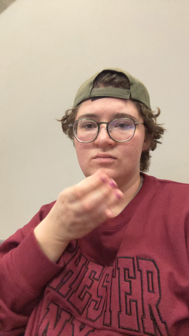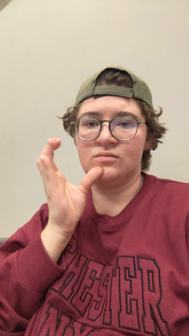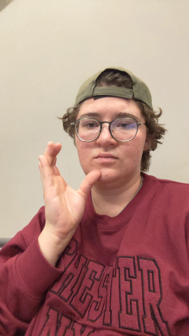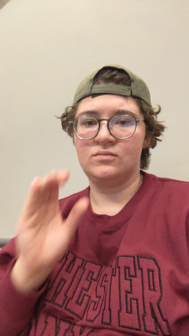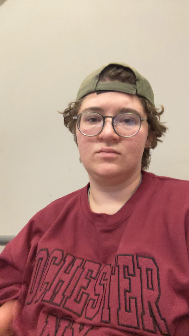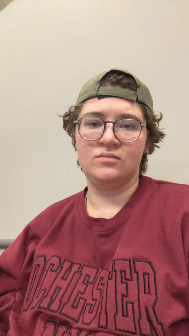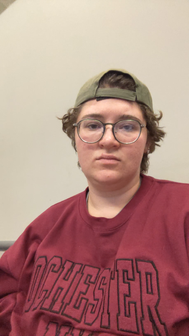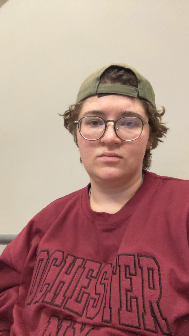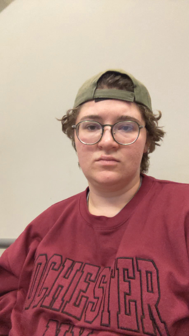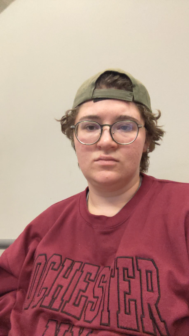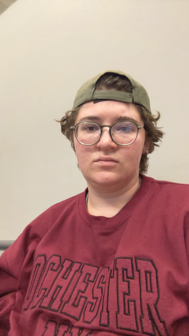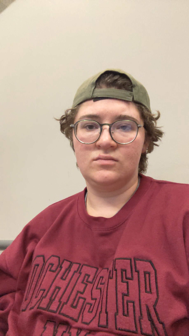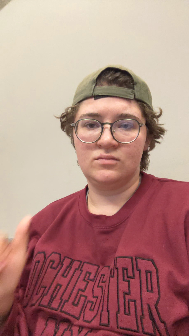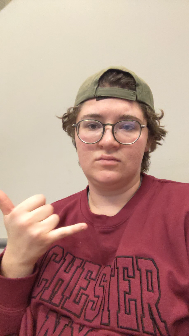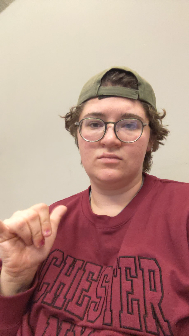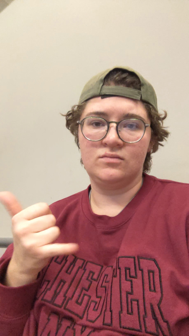party